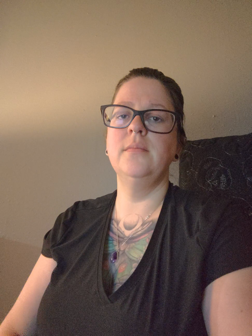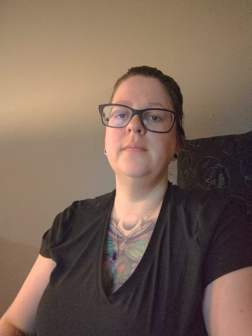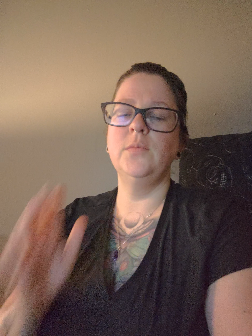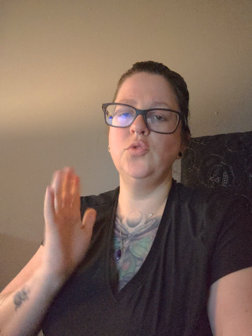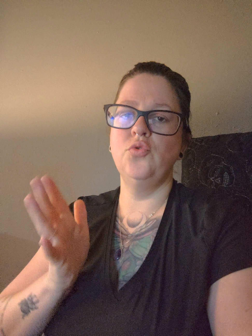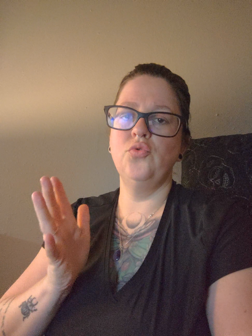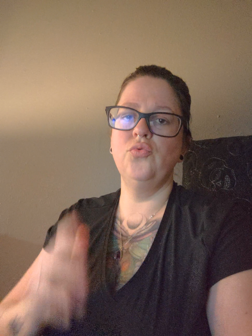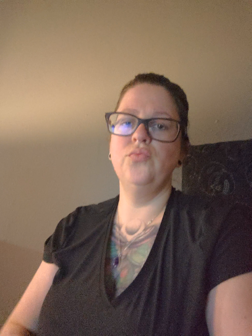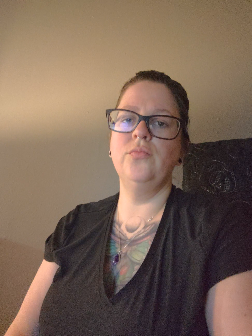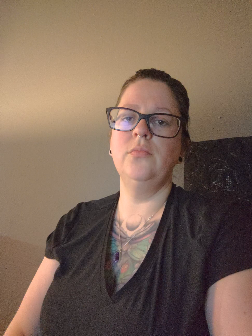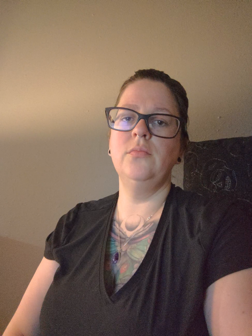talk